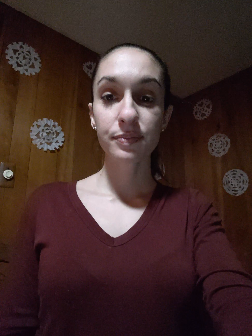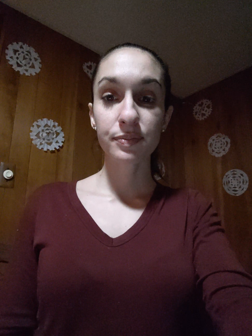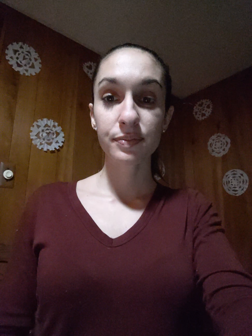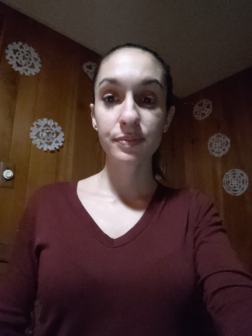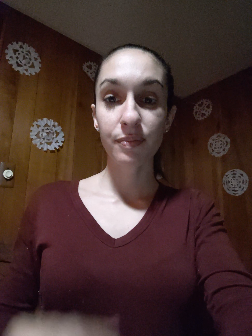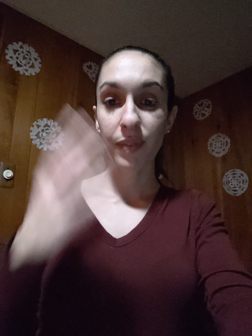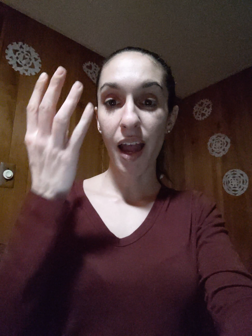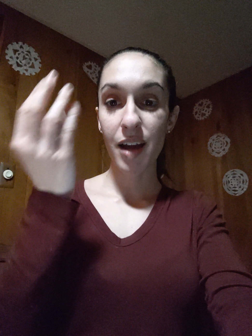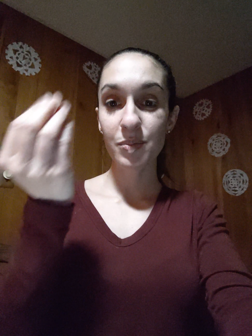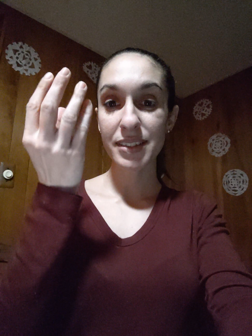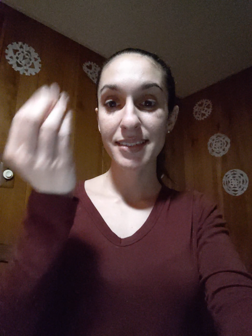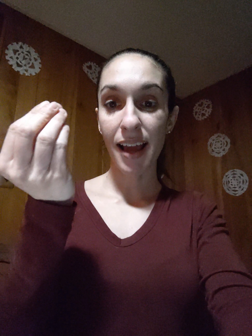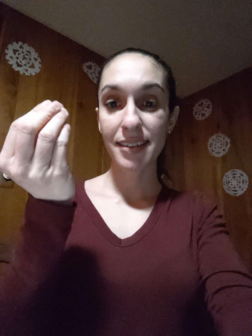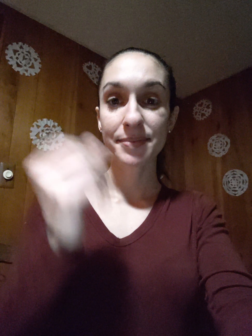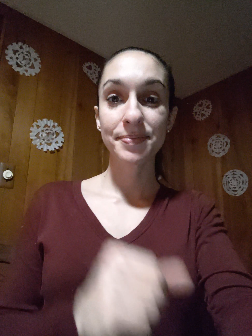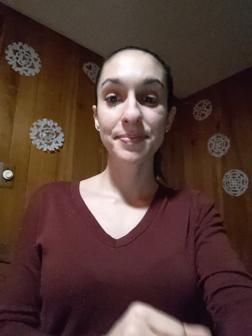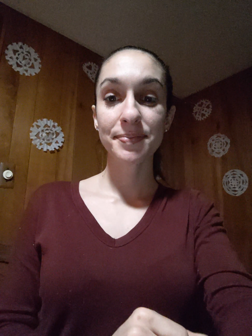outside